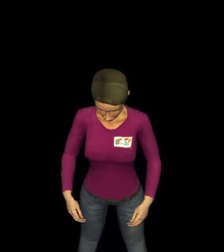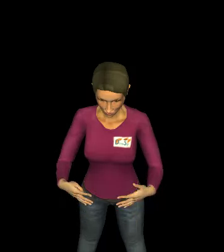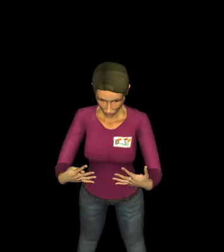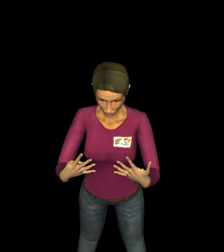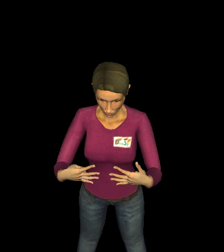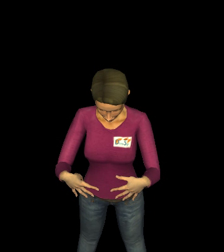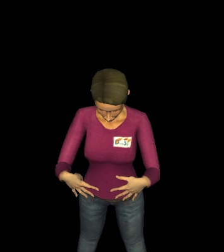19